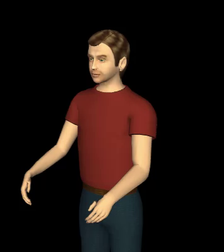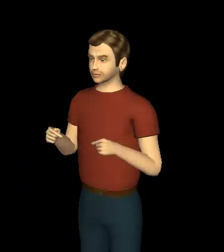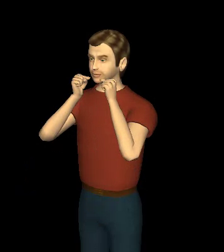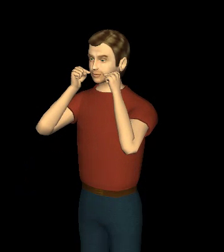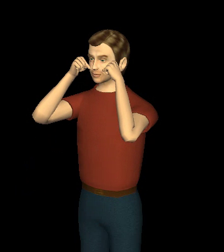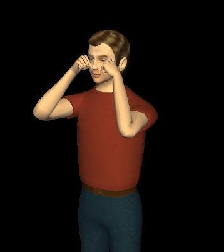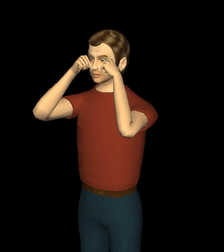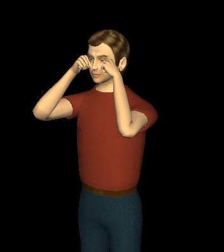يبتسم